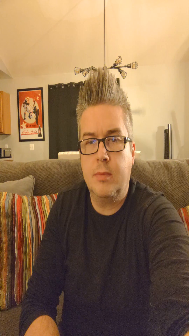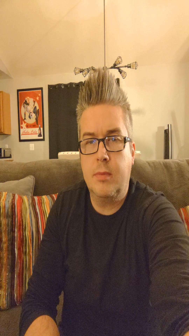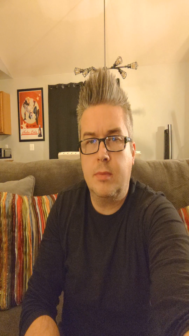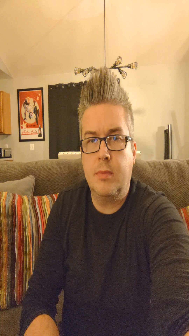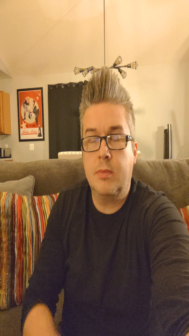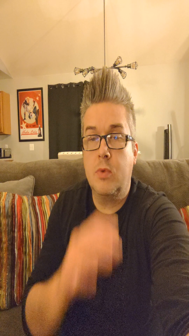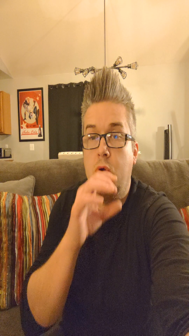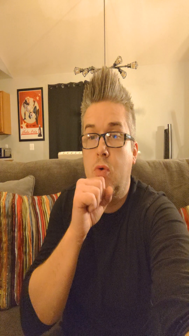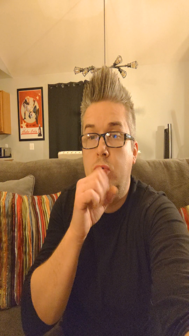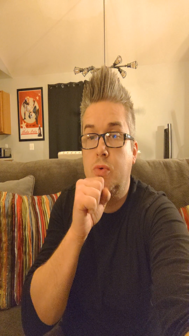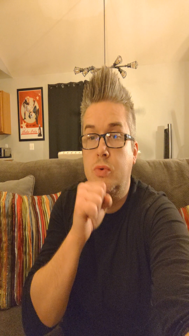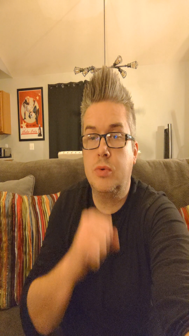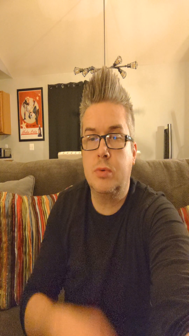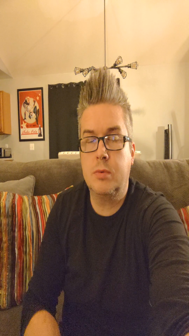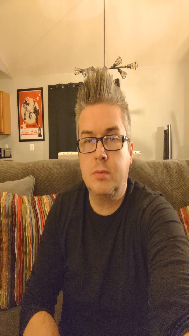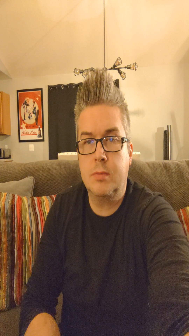orange